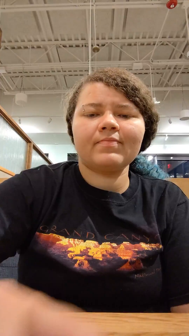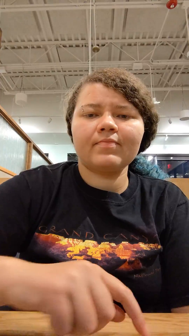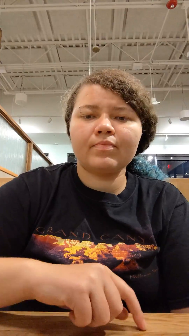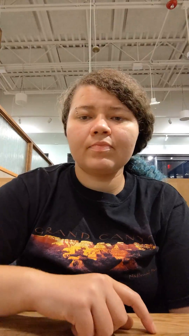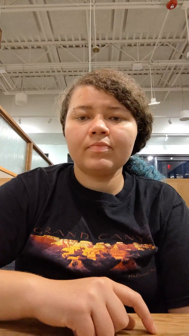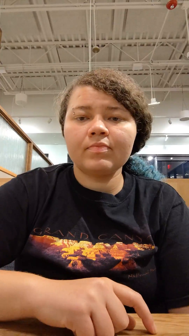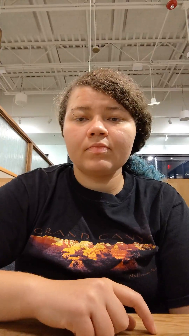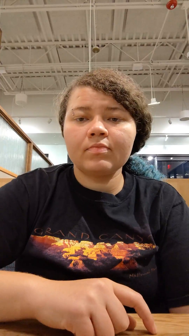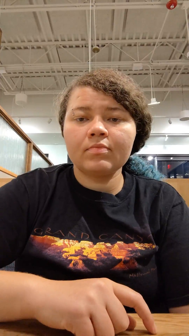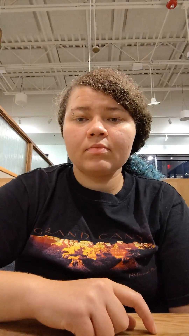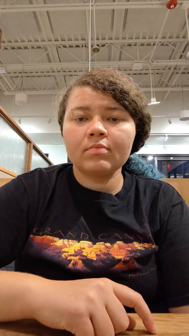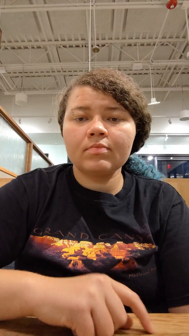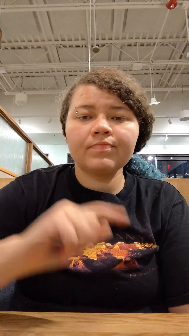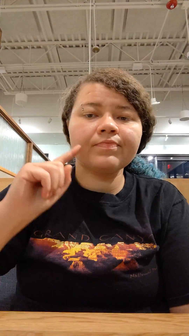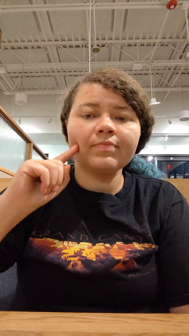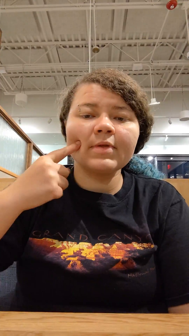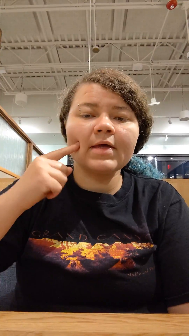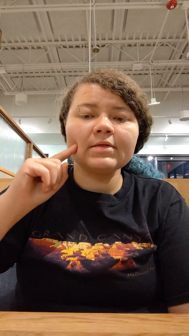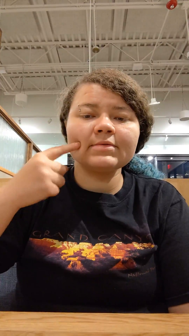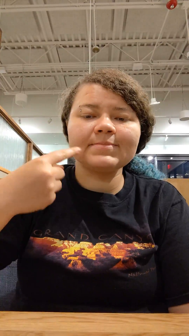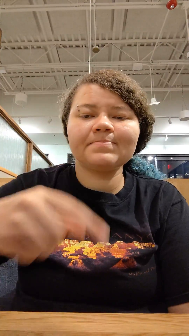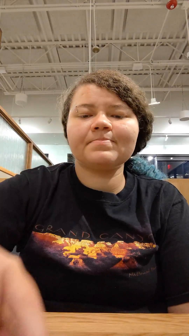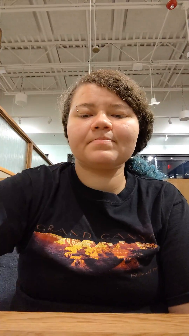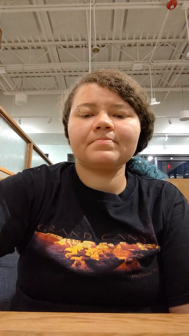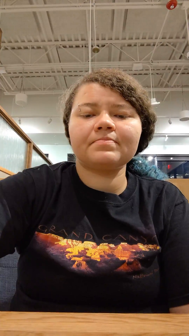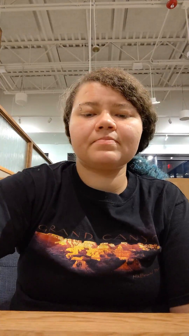candy